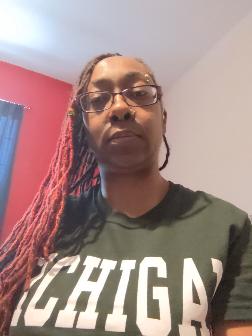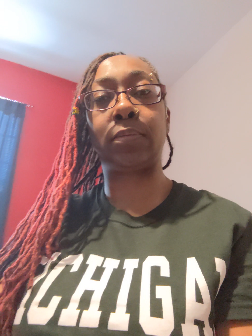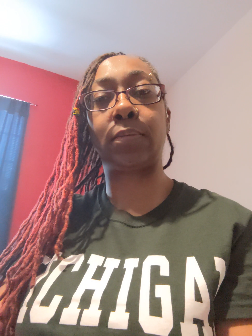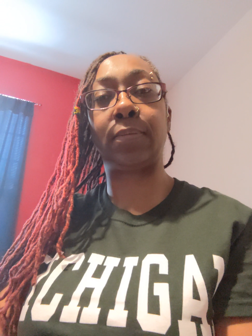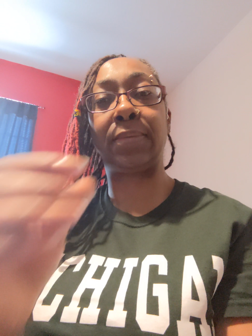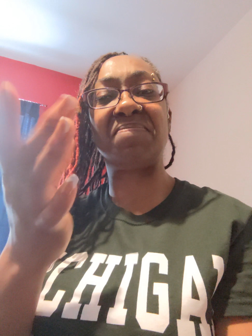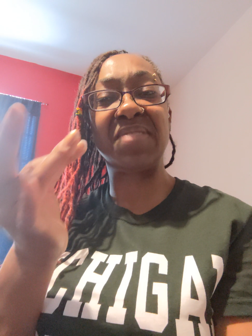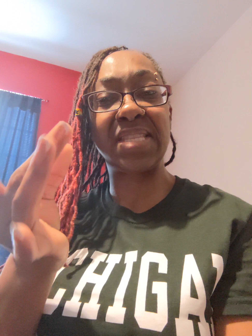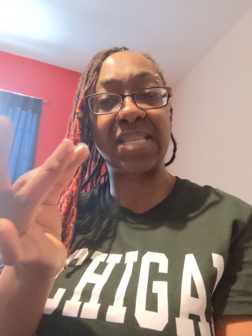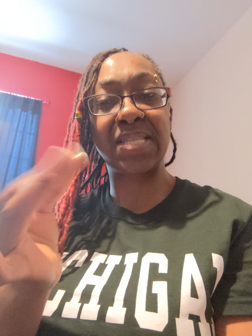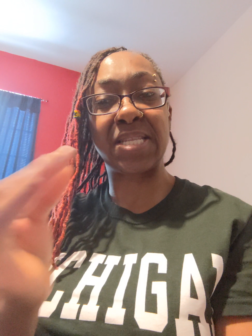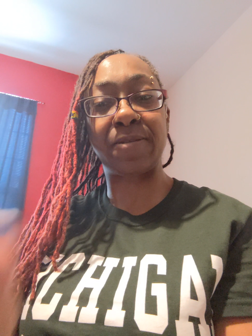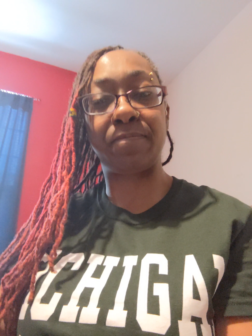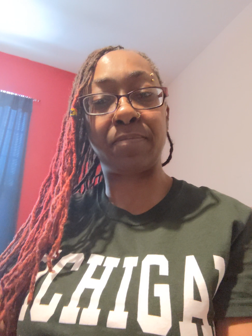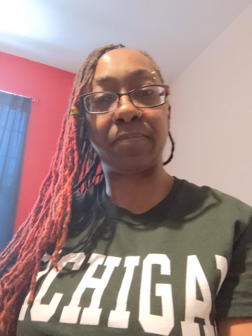sticky